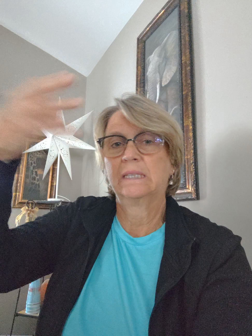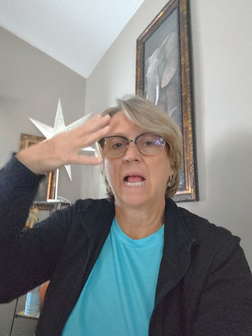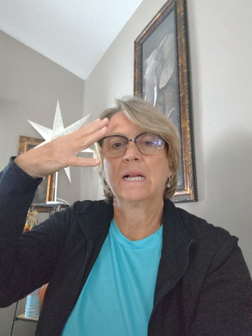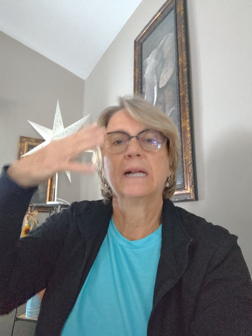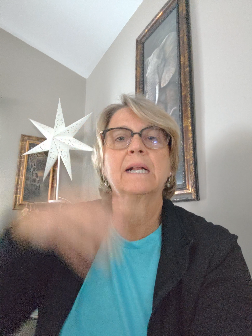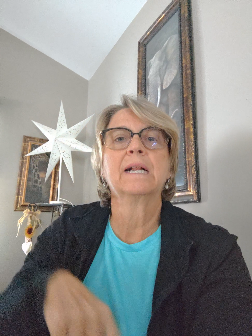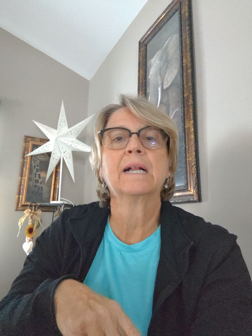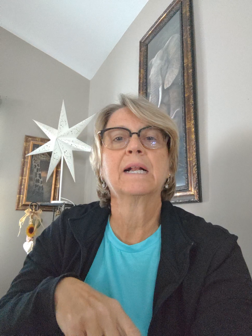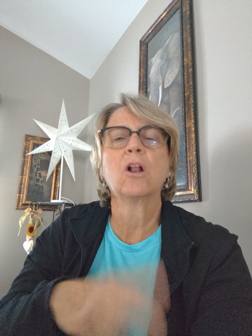sun